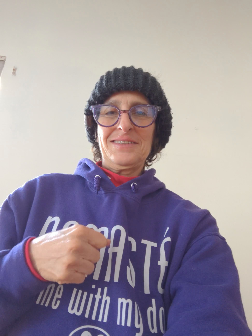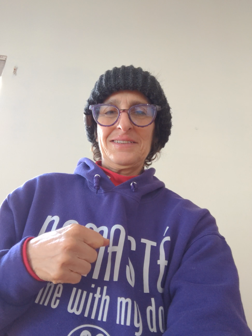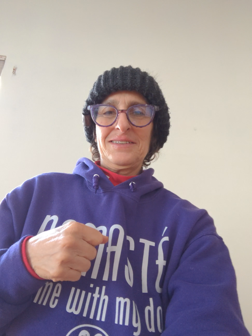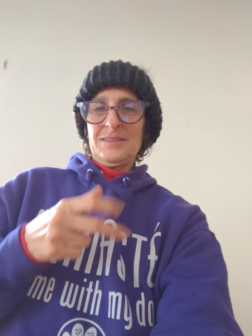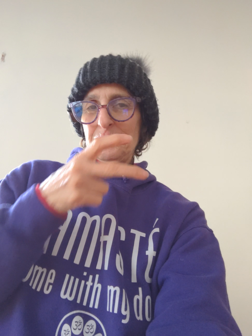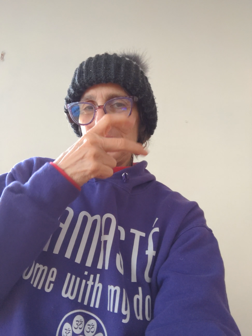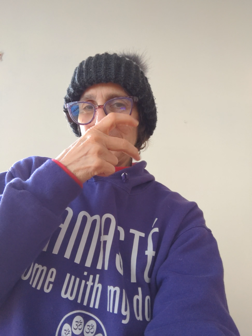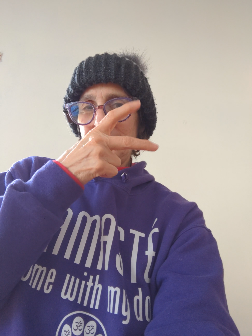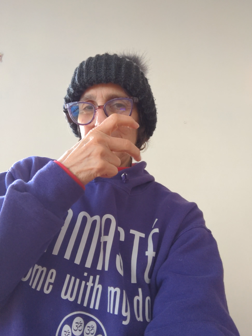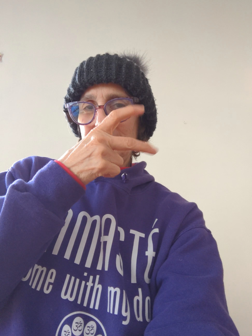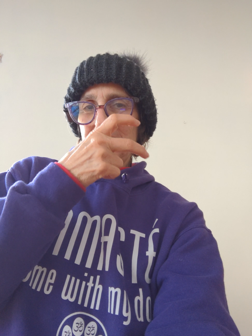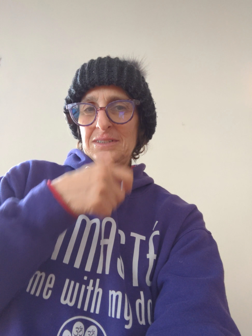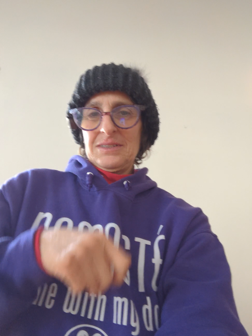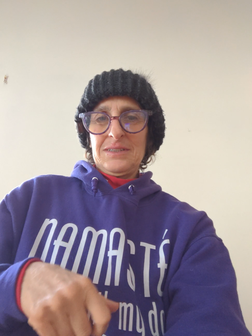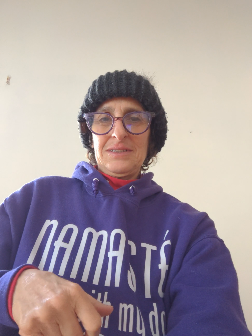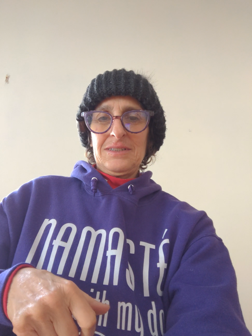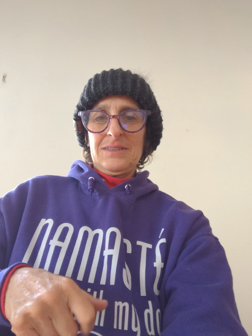bug